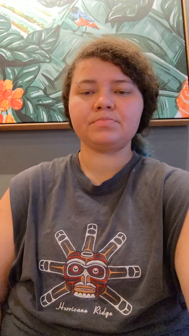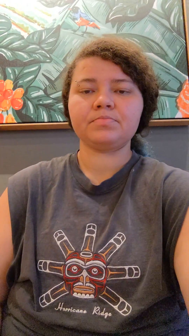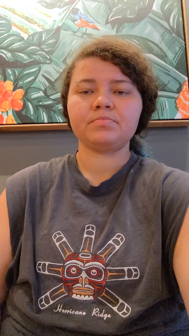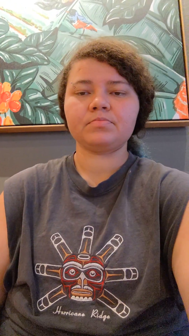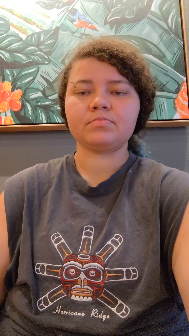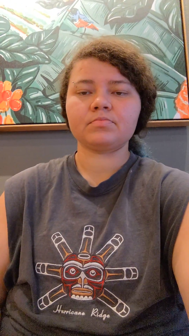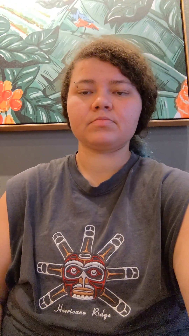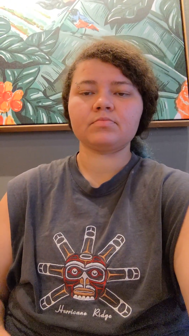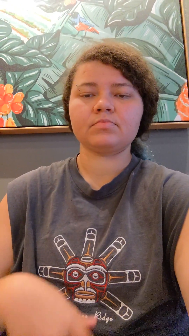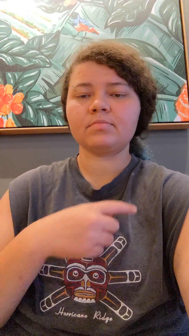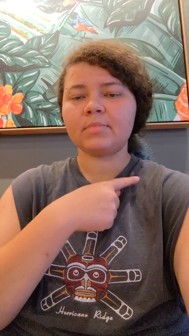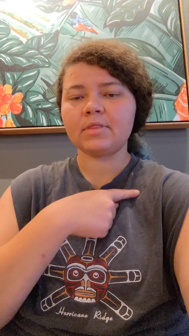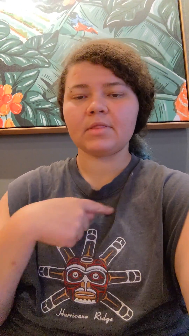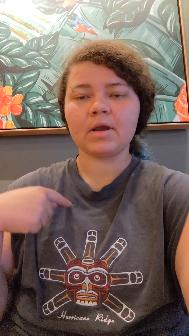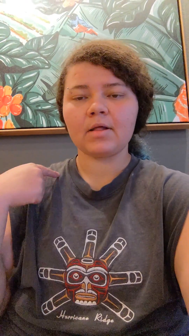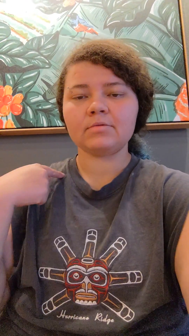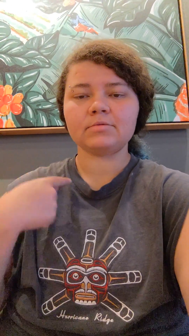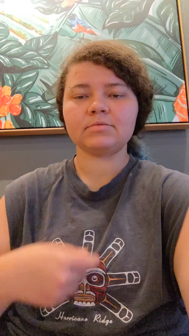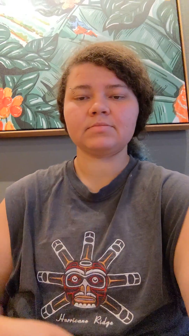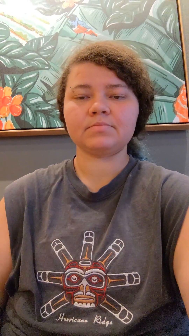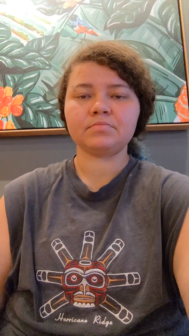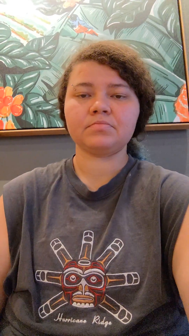necklace